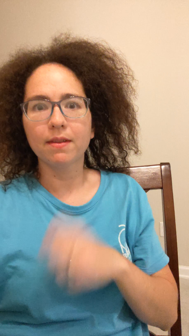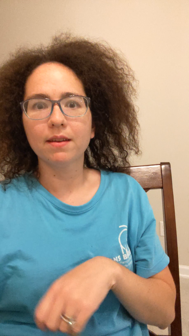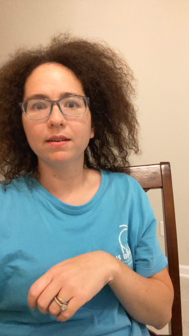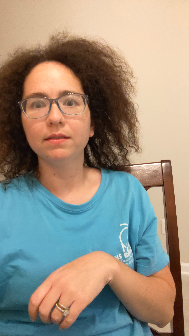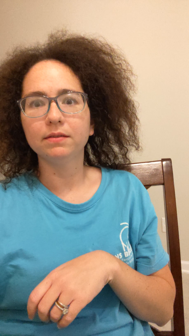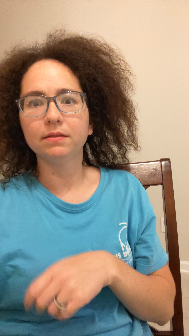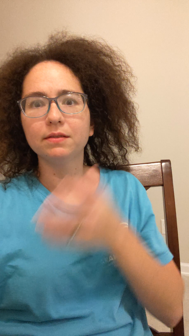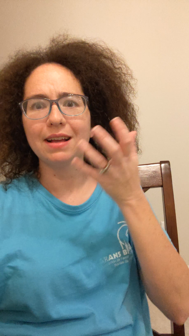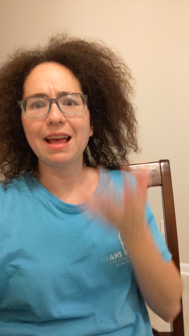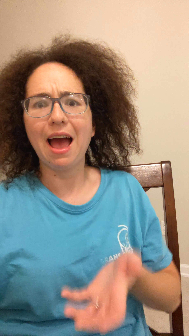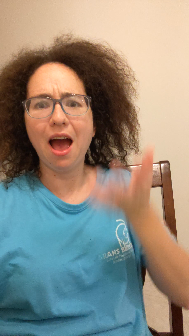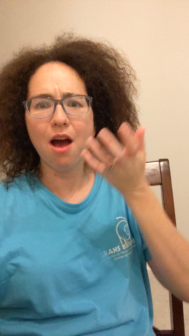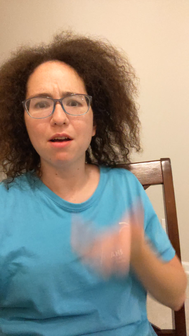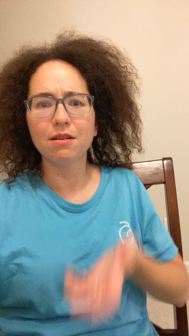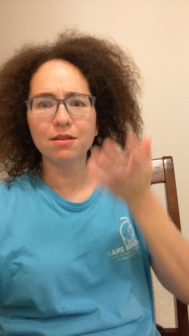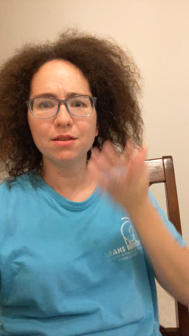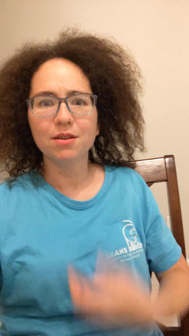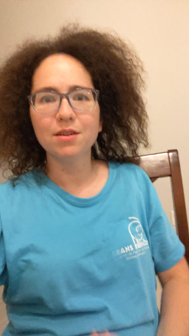heavy